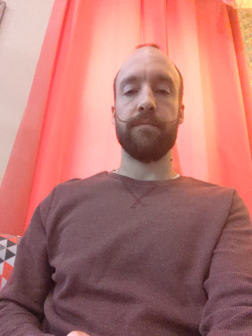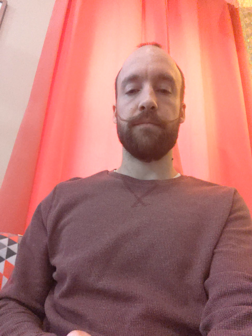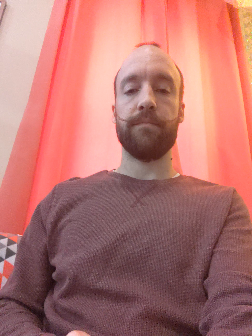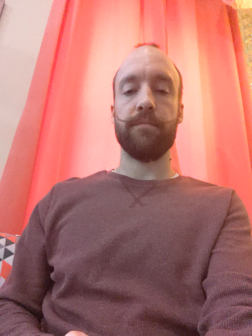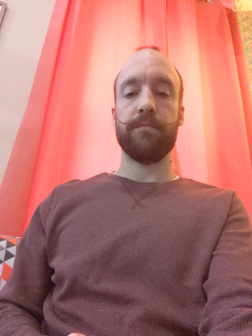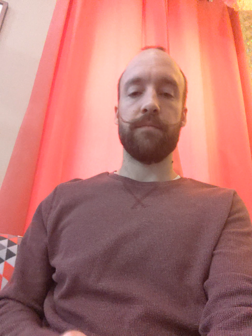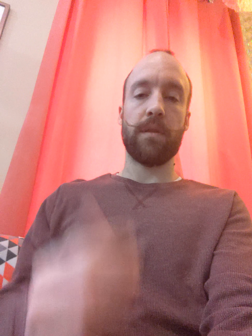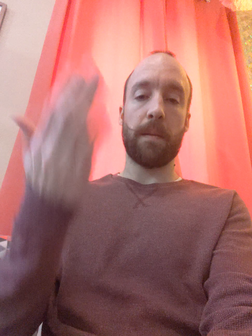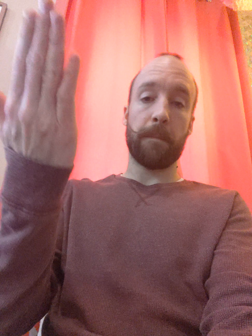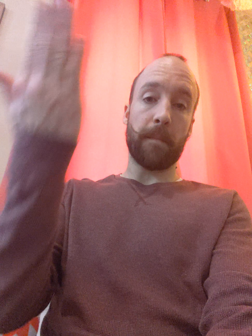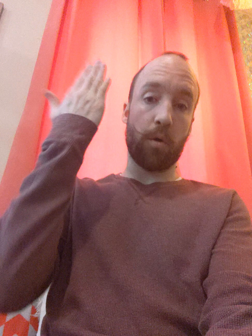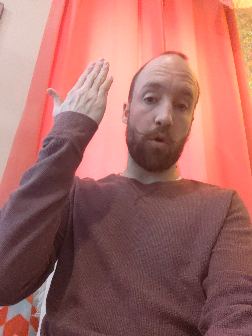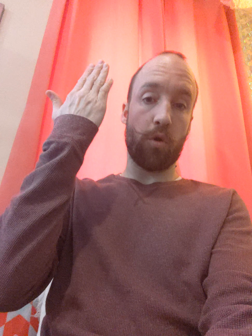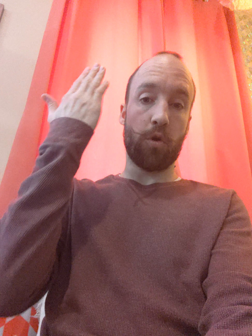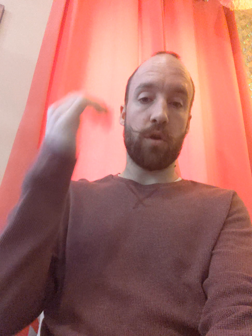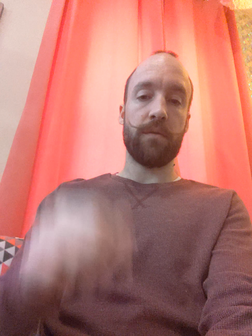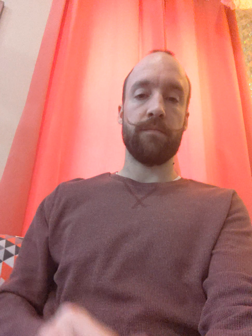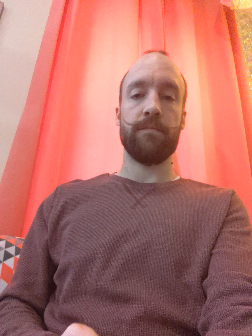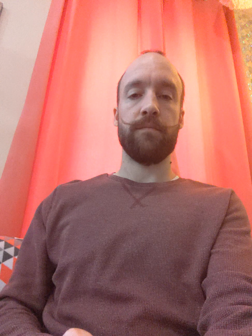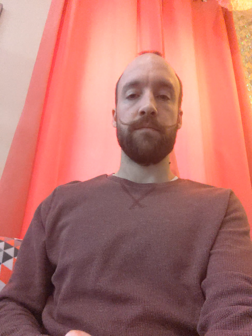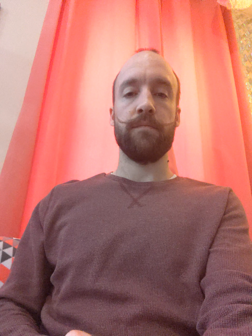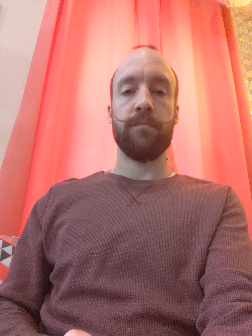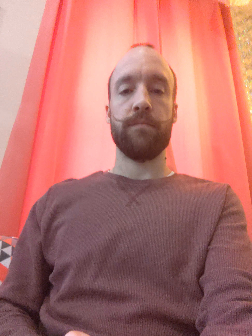morning